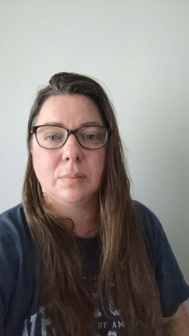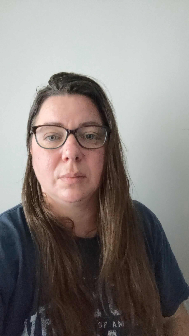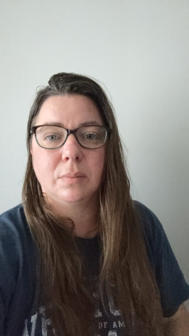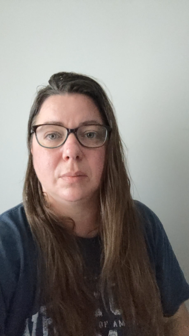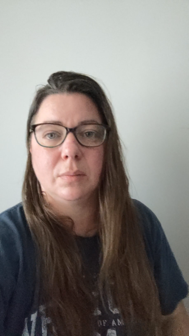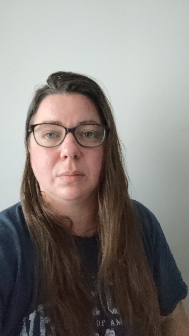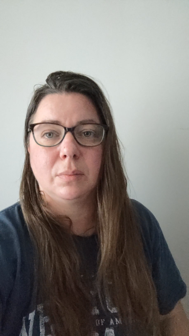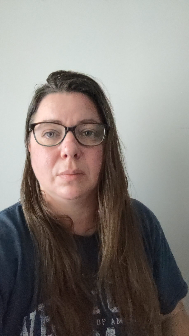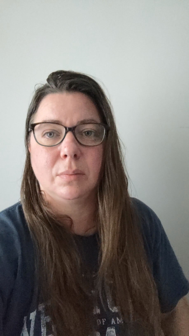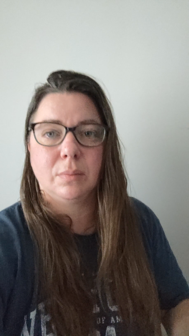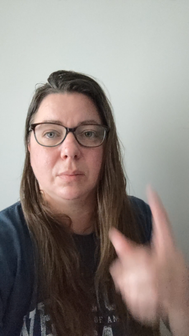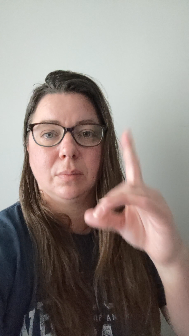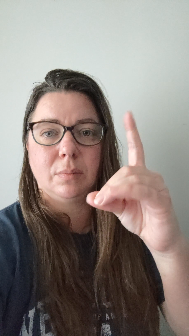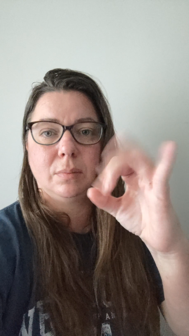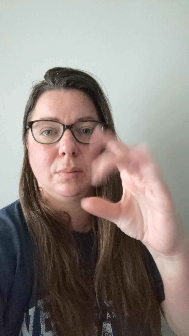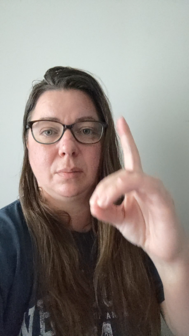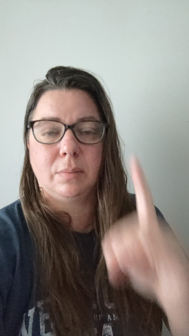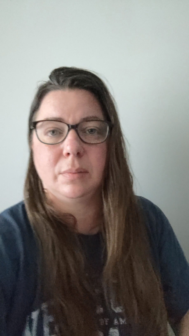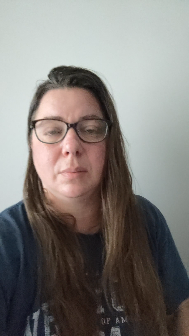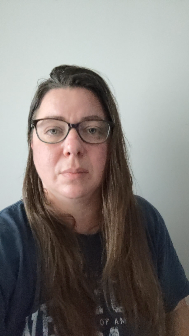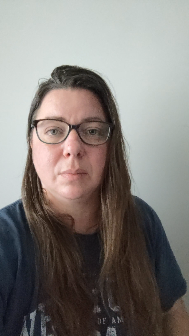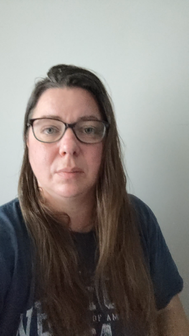did